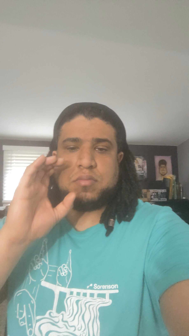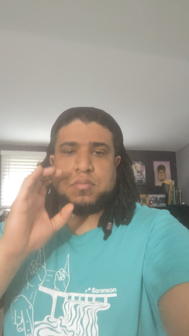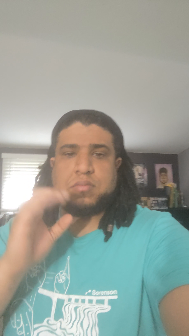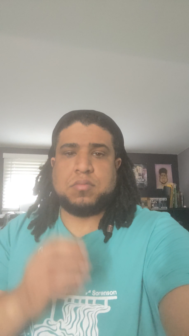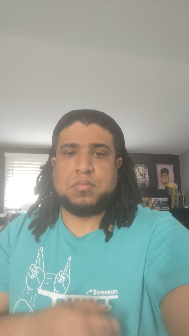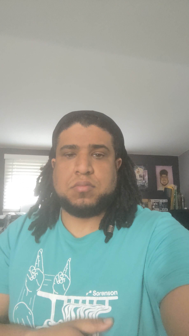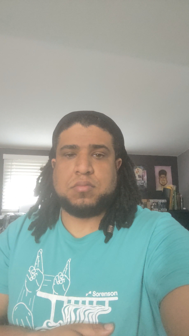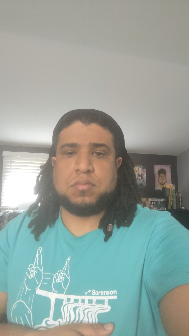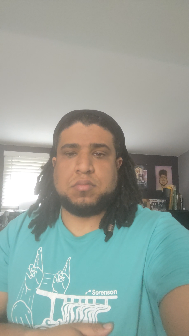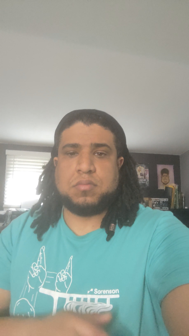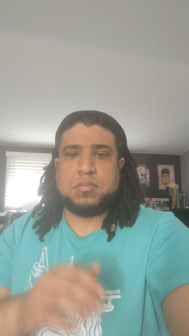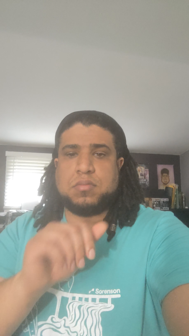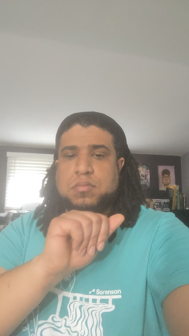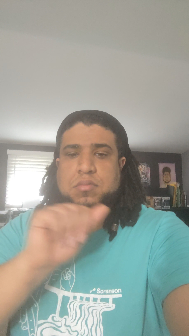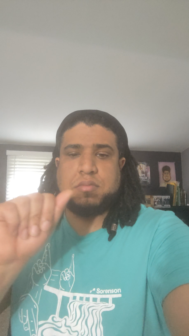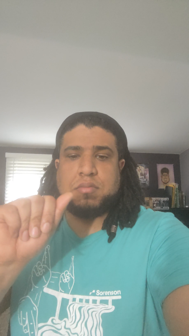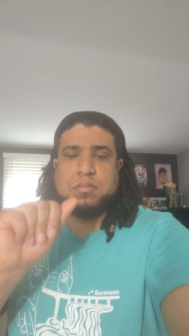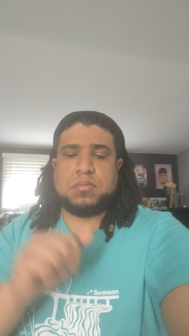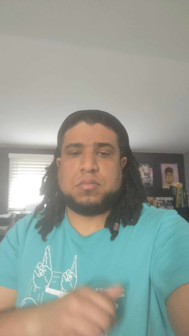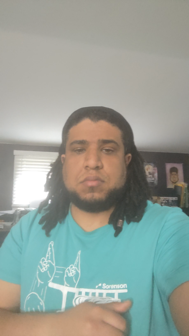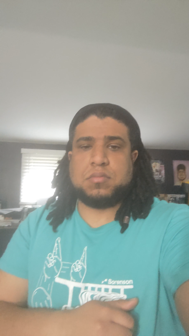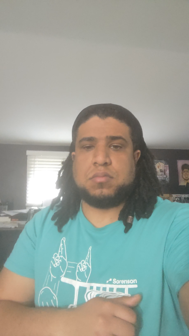a